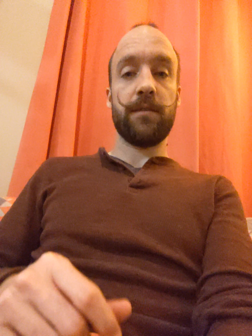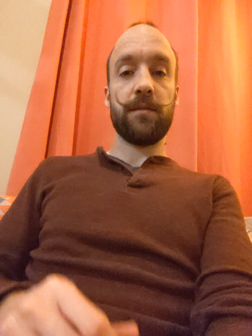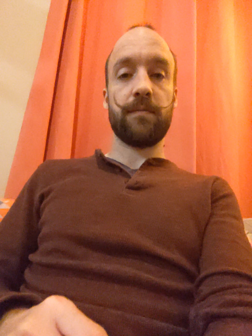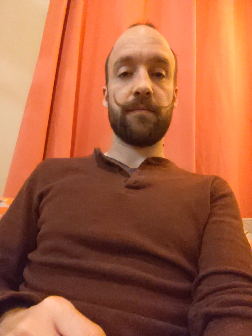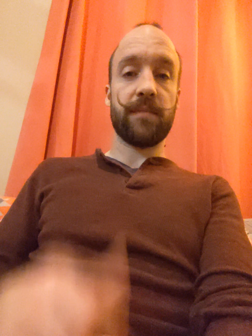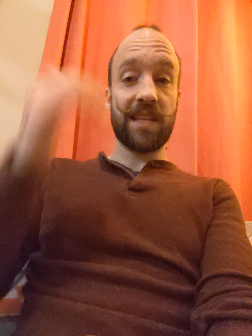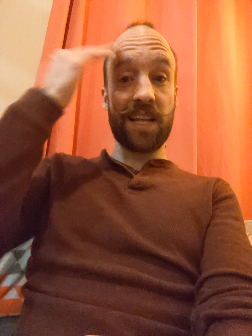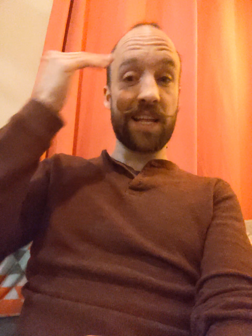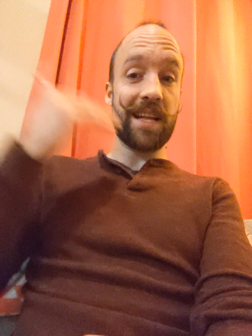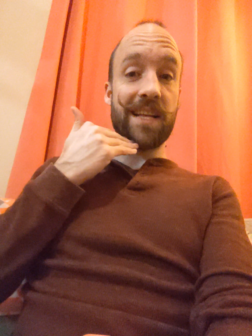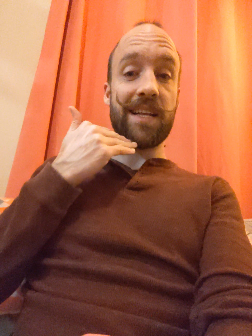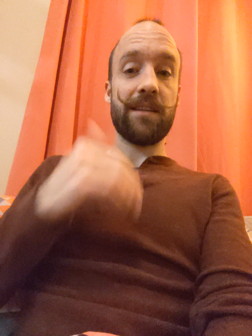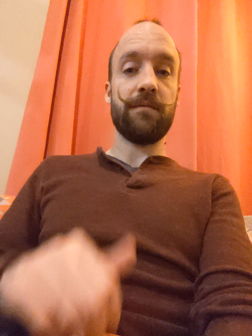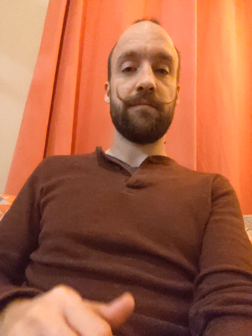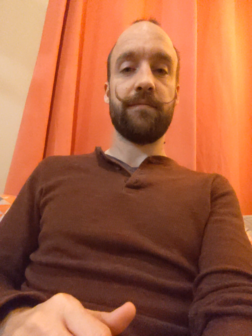head